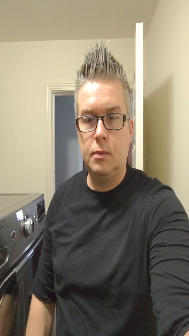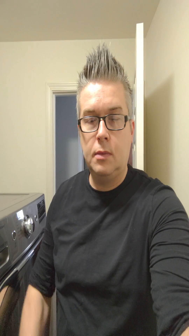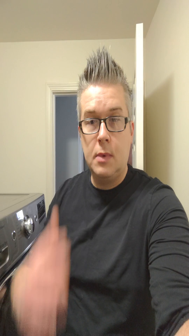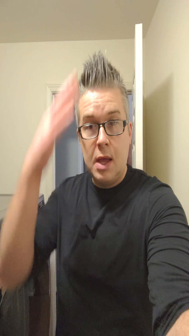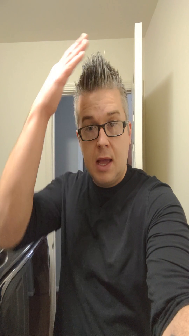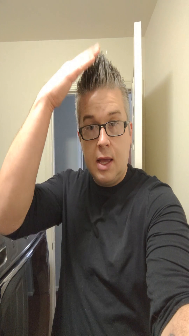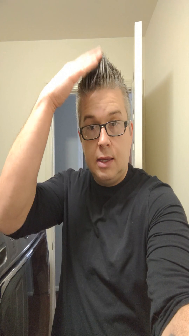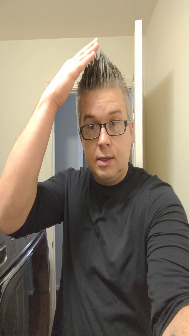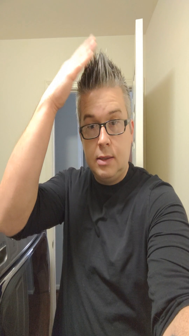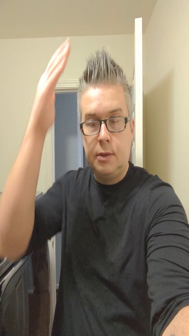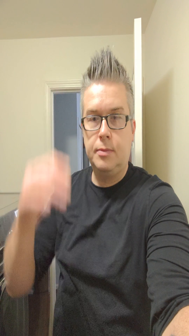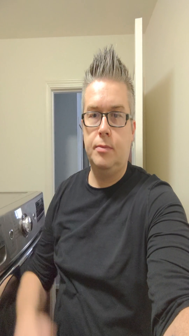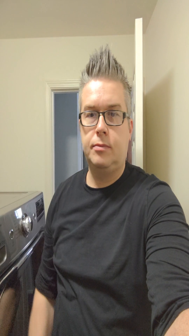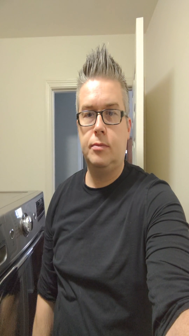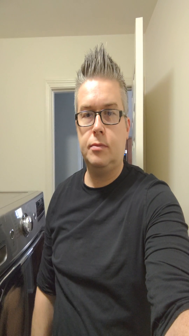hat